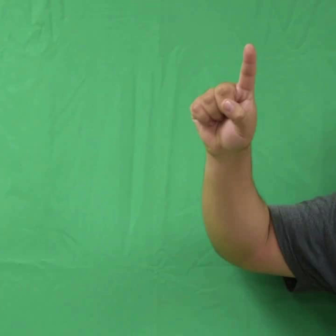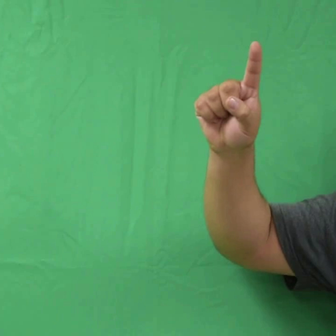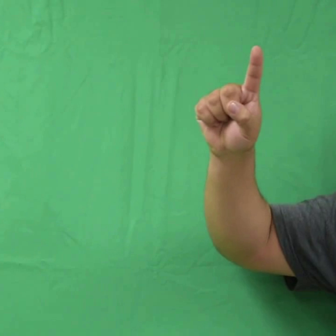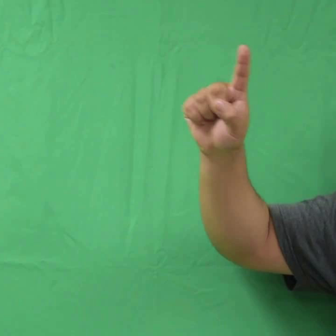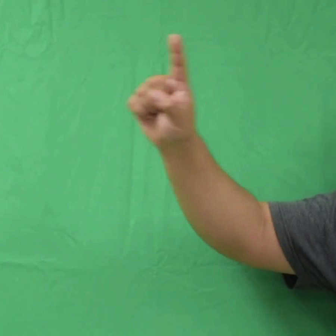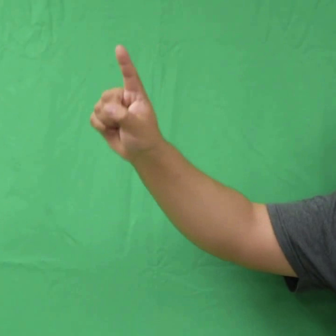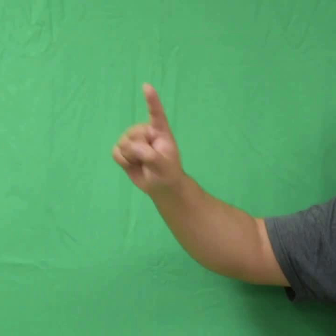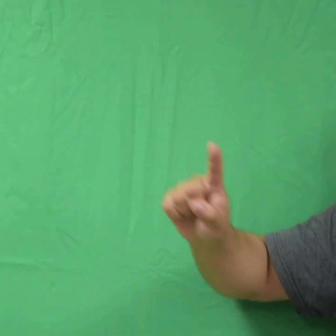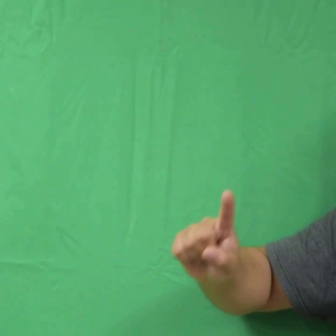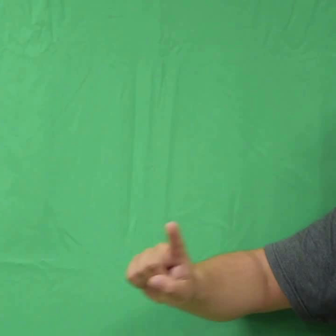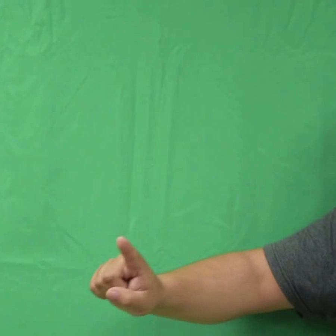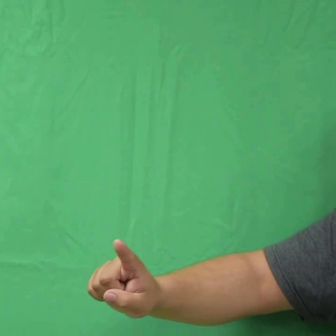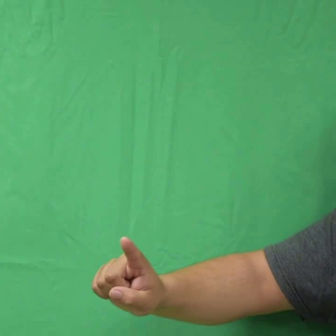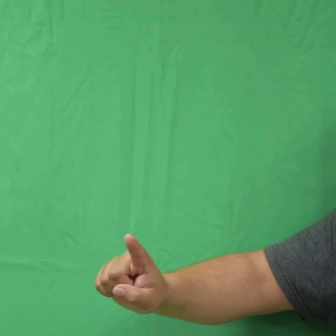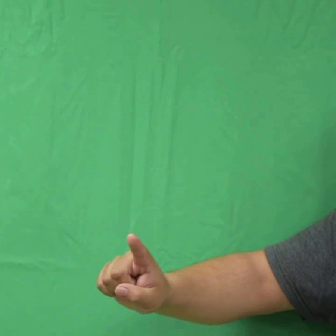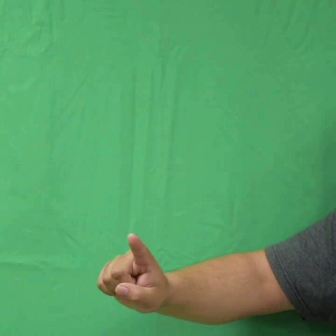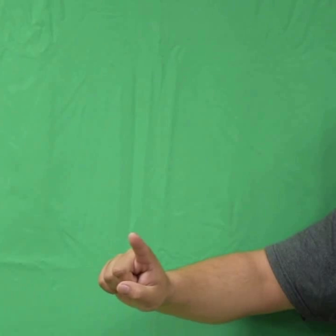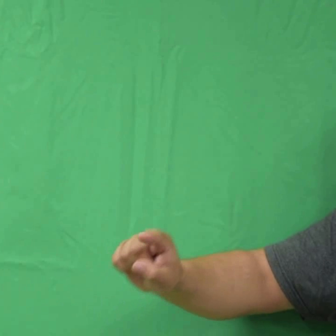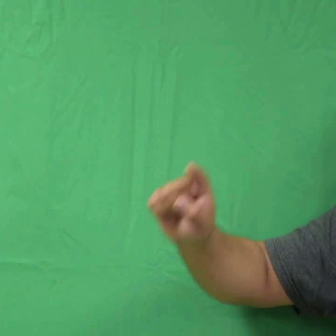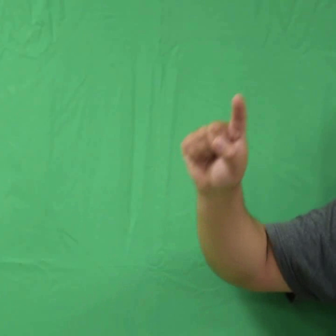Z